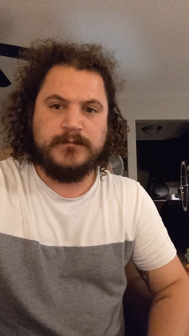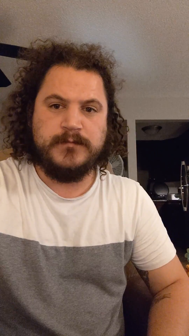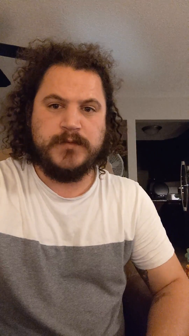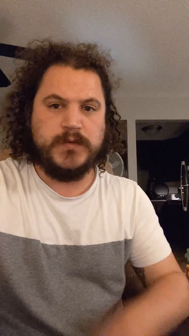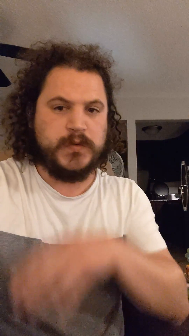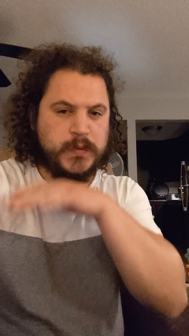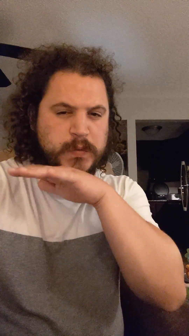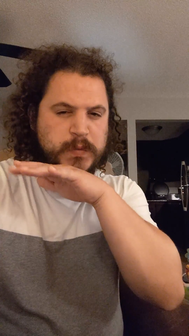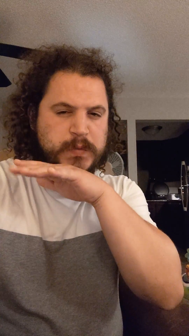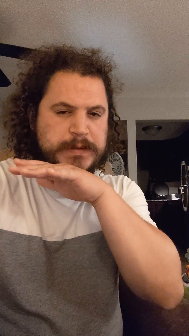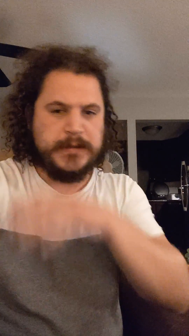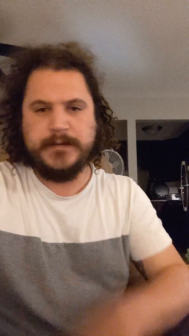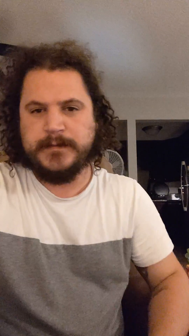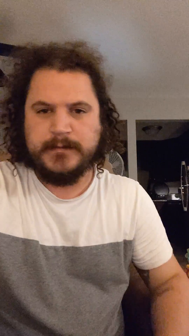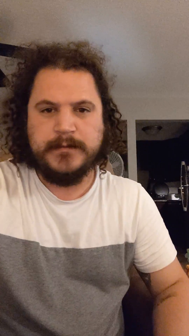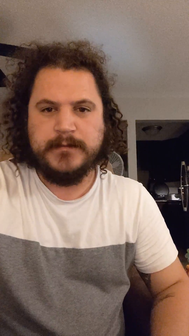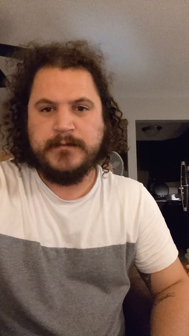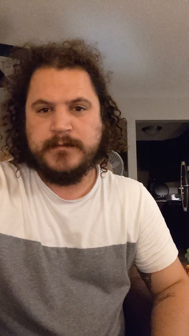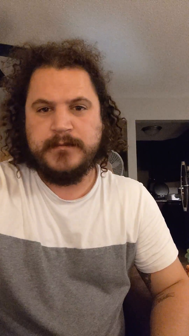naughty